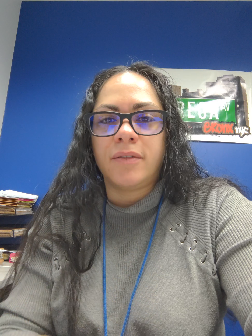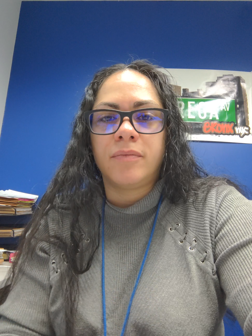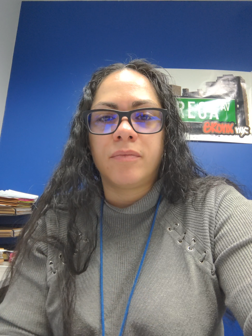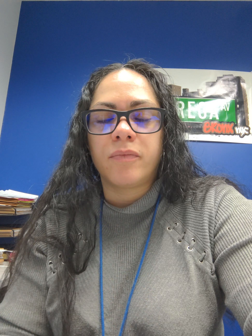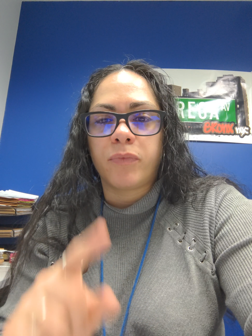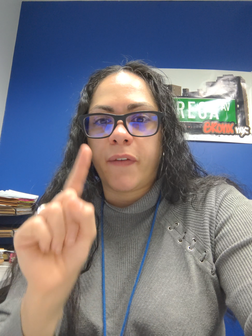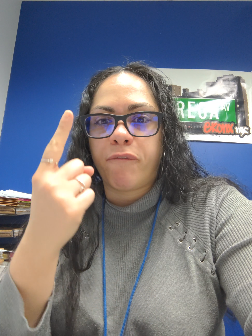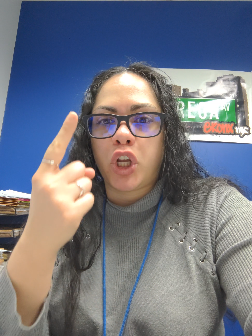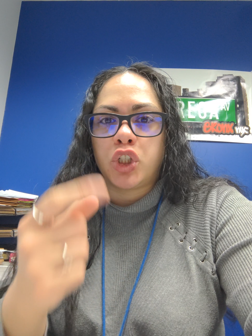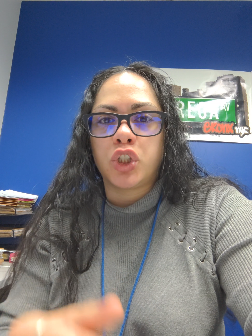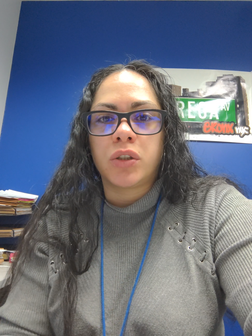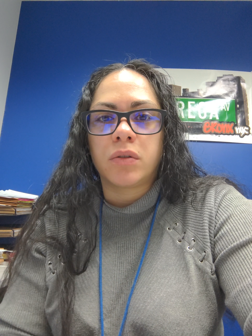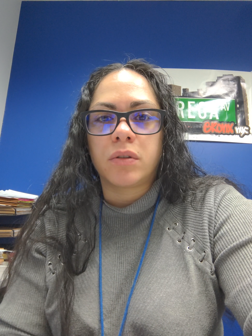first